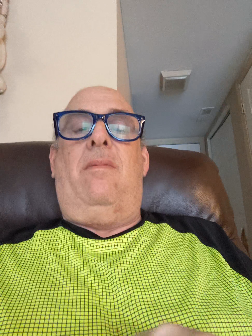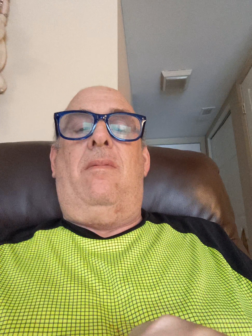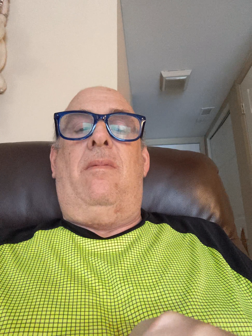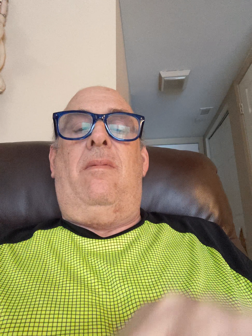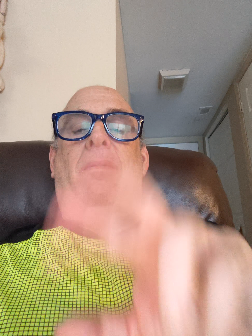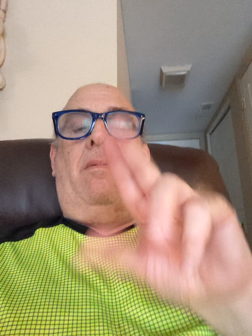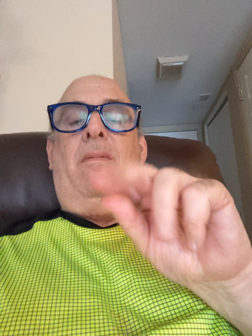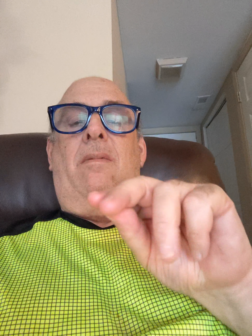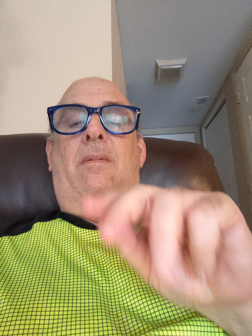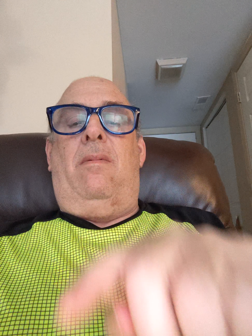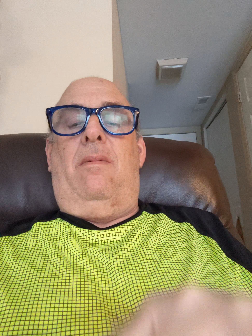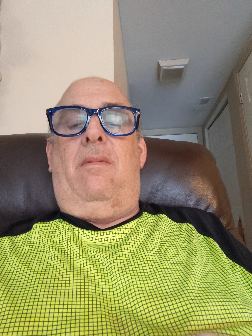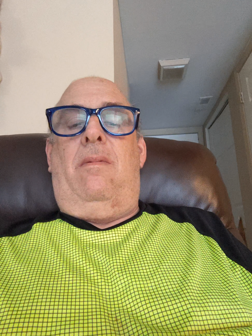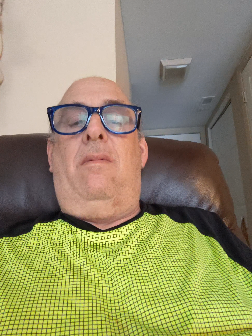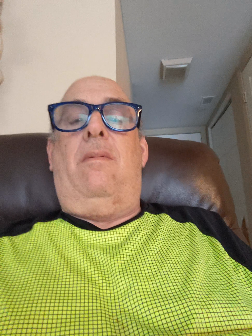no